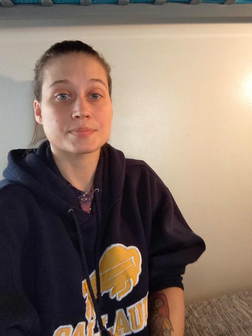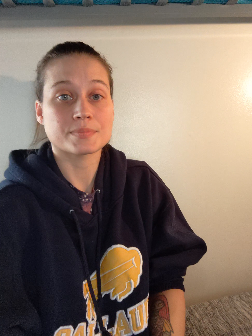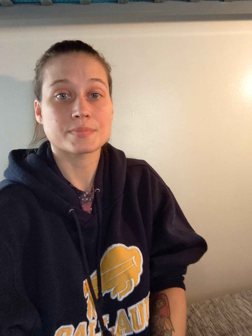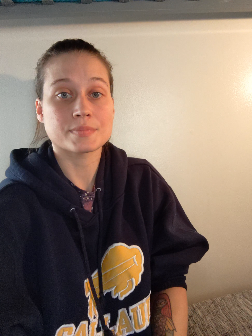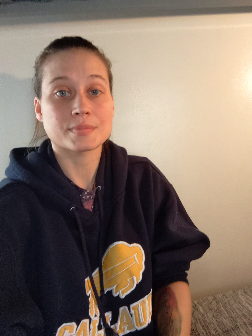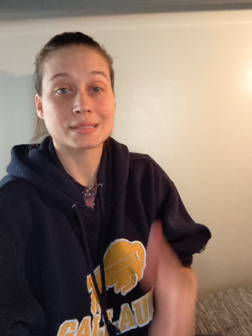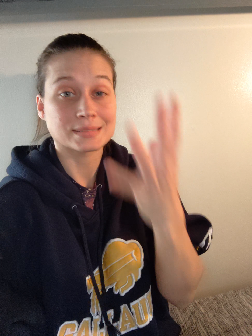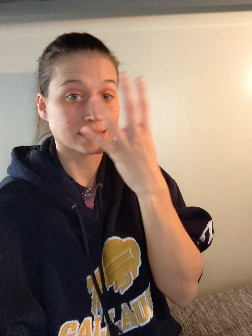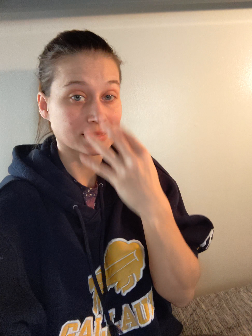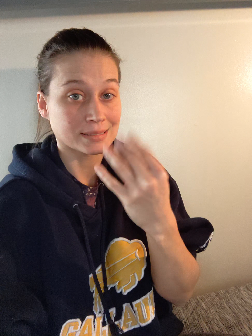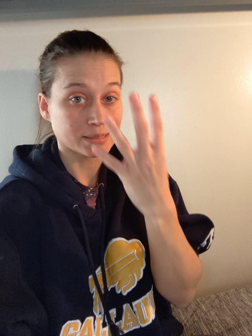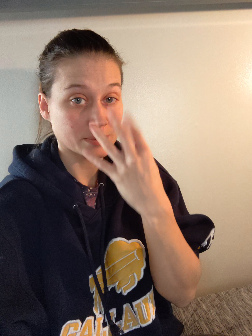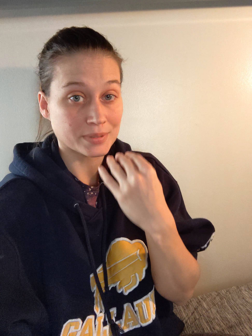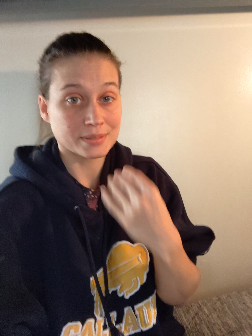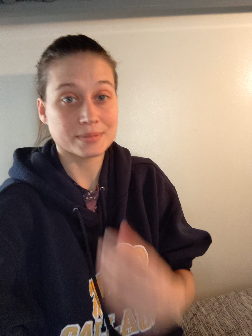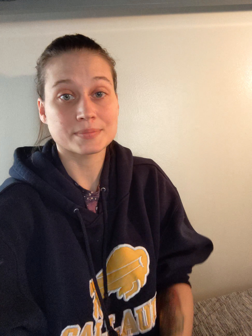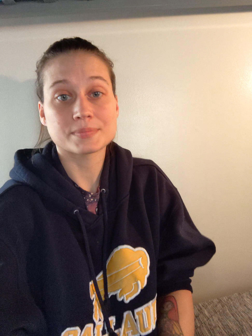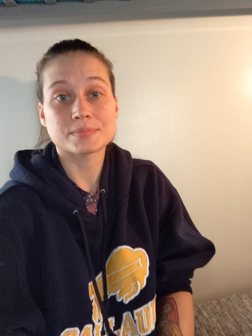sleepy